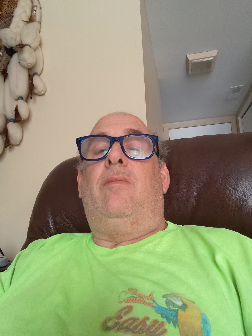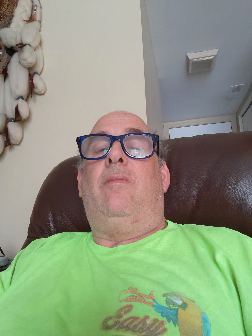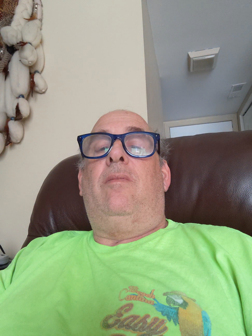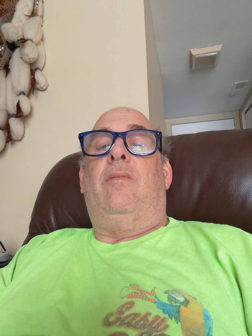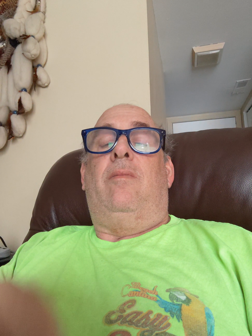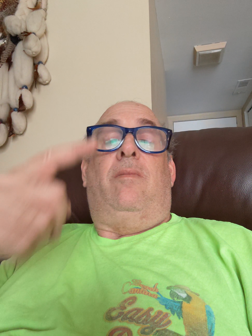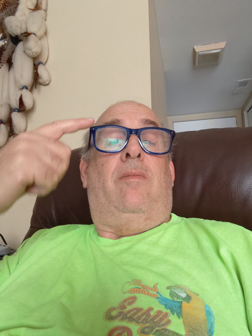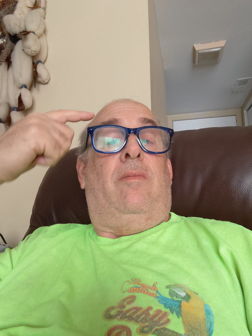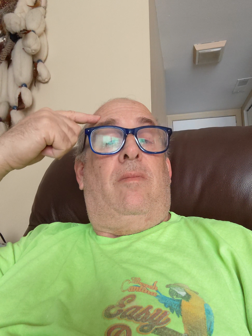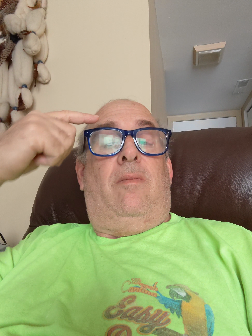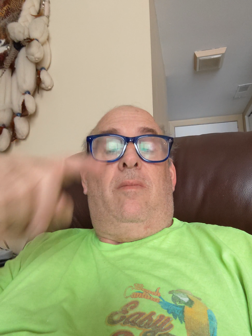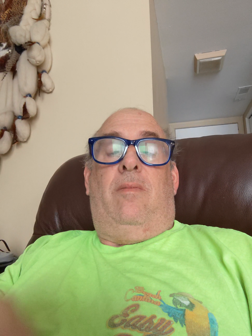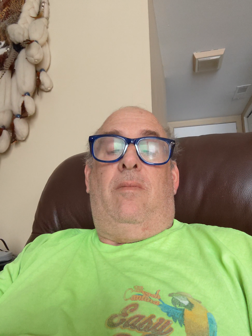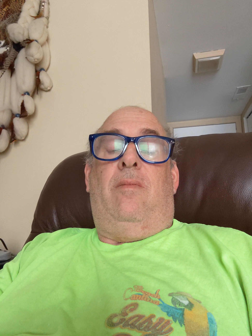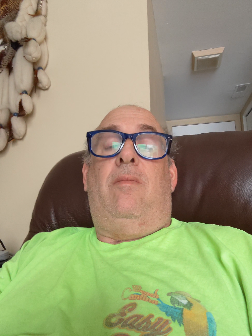penny